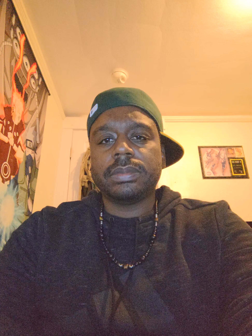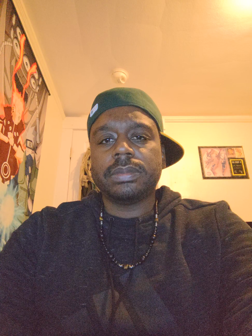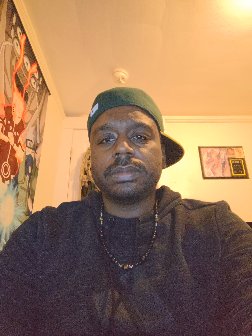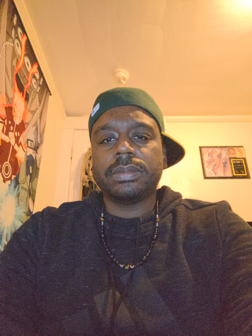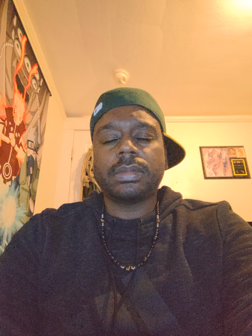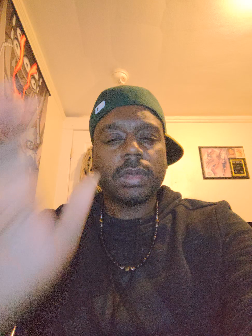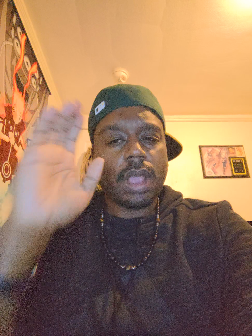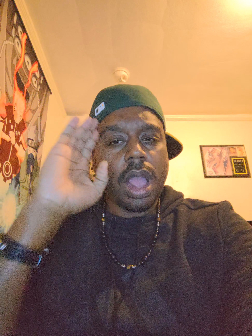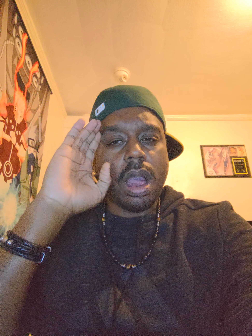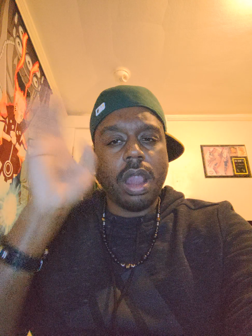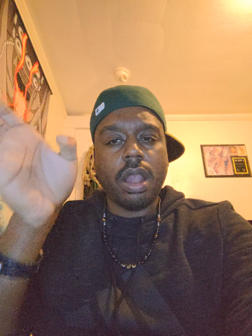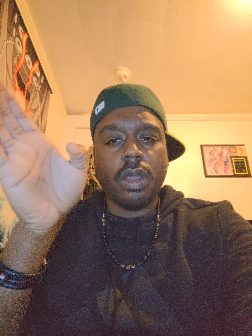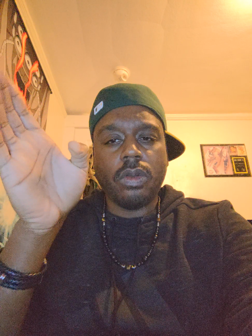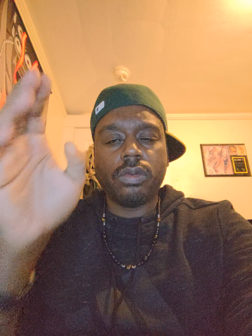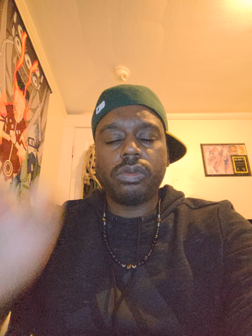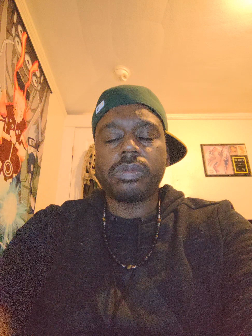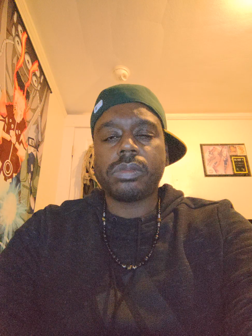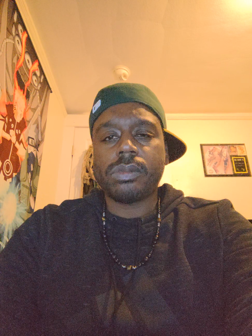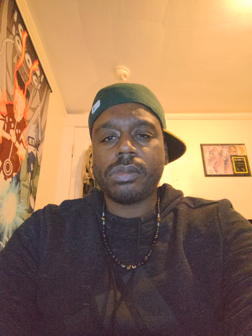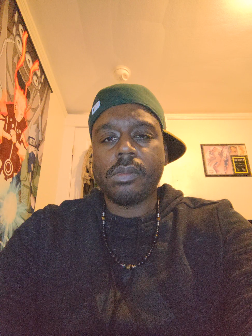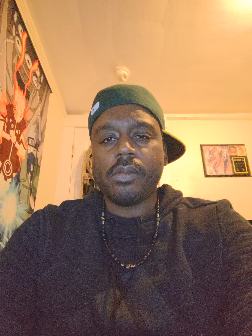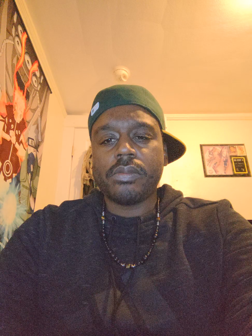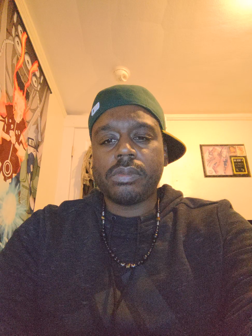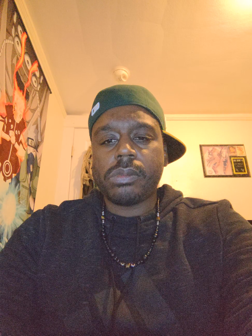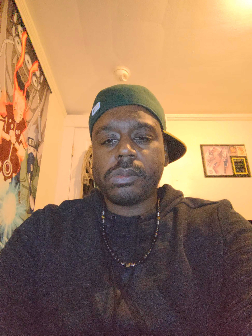hello